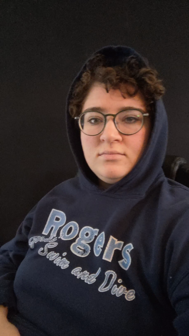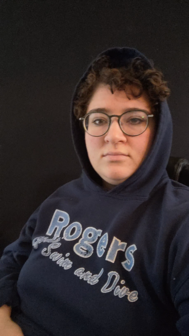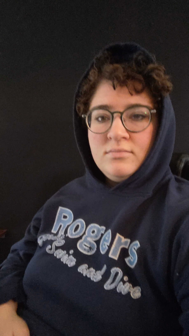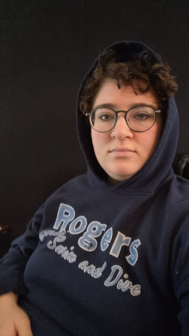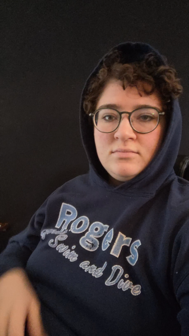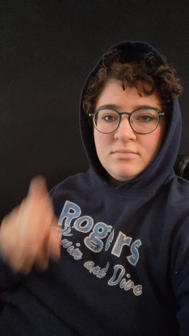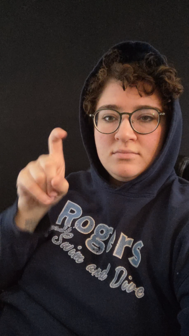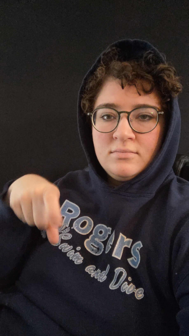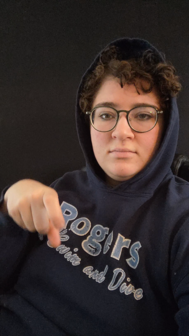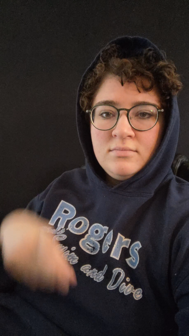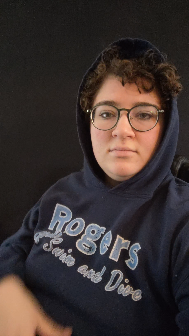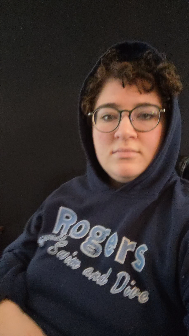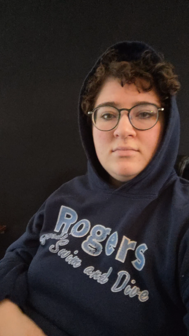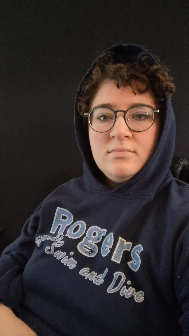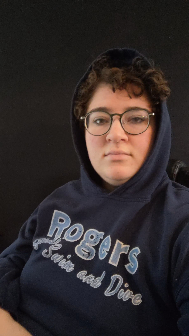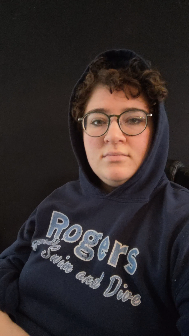must